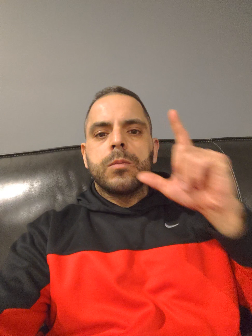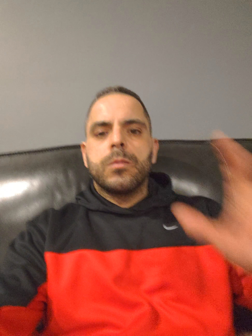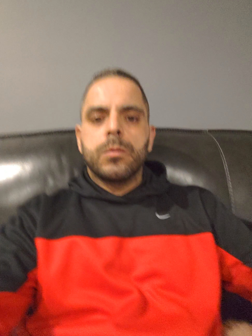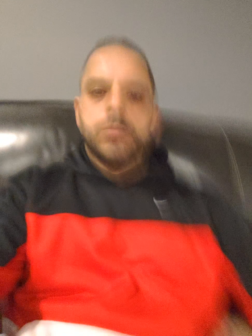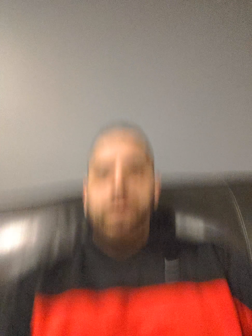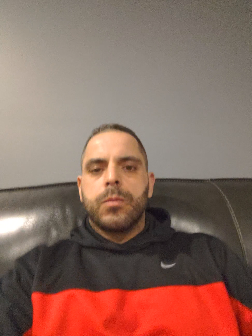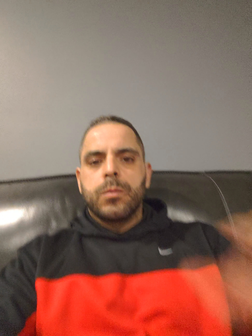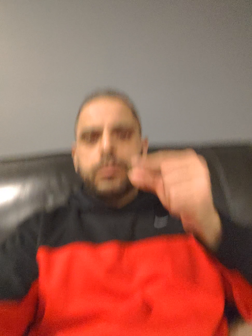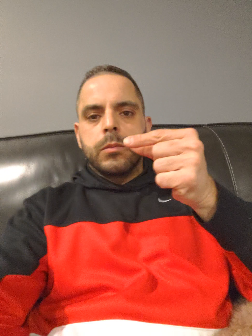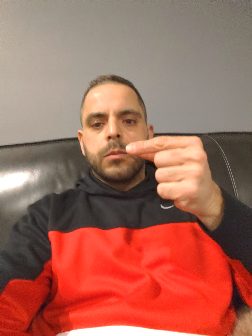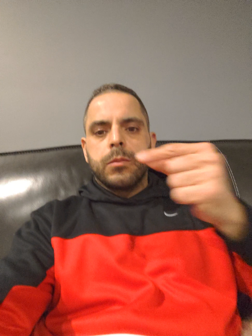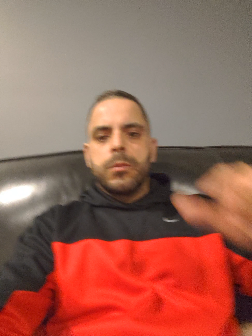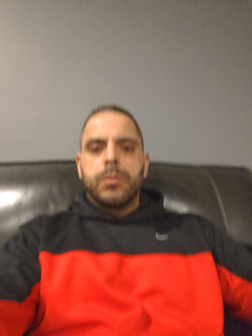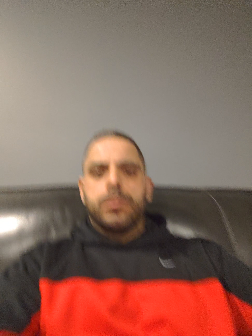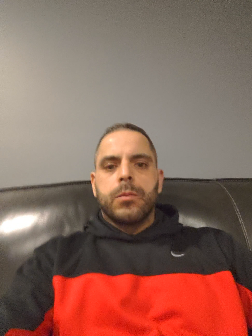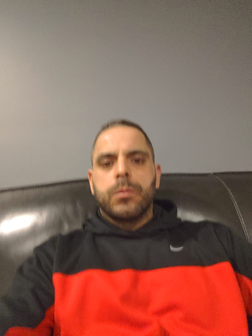green